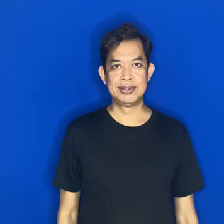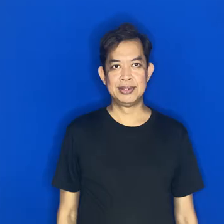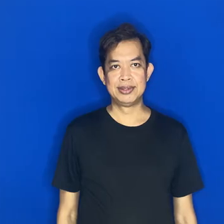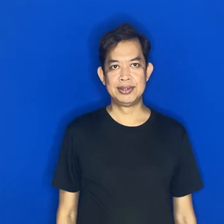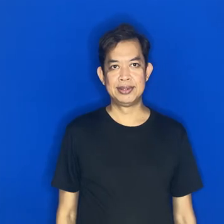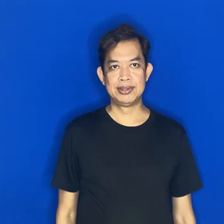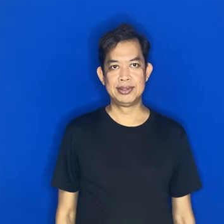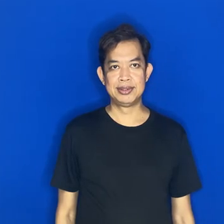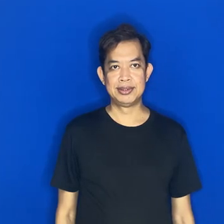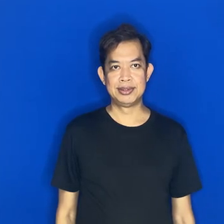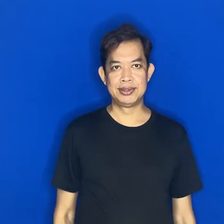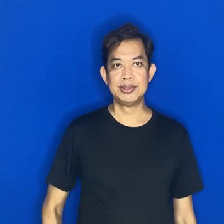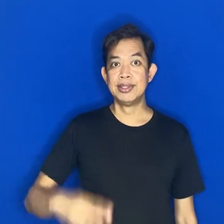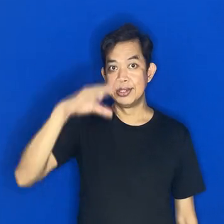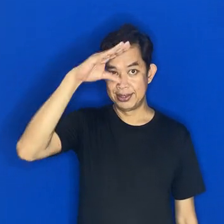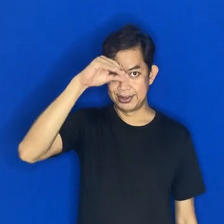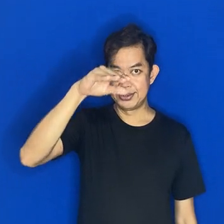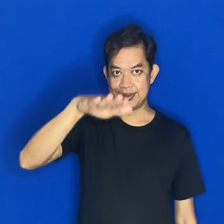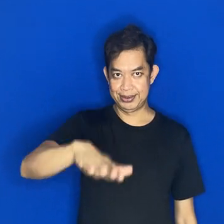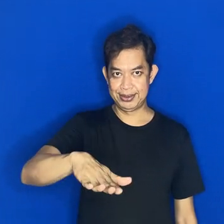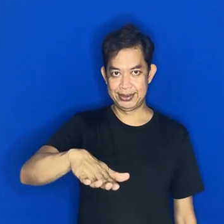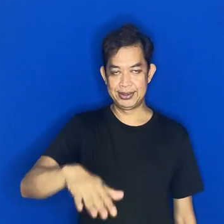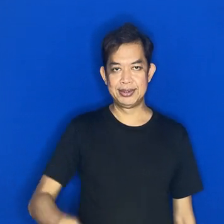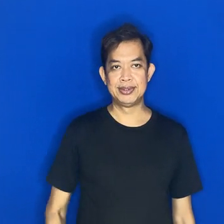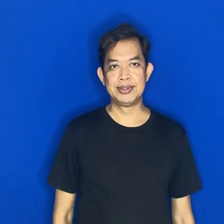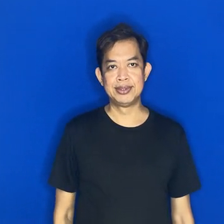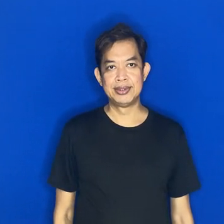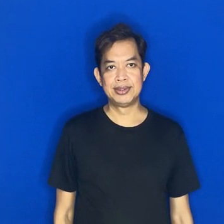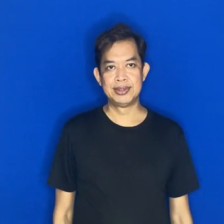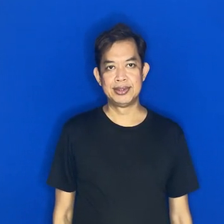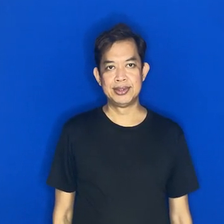boy